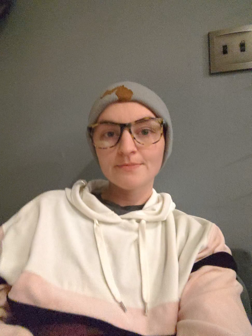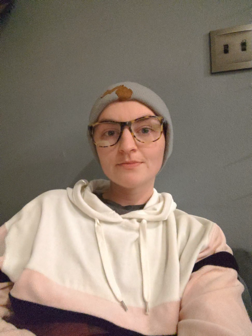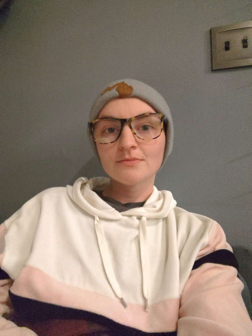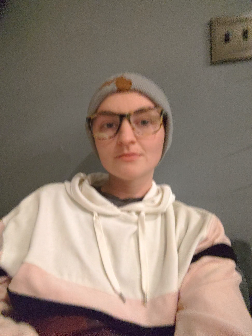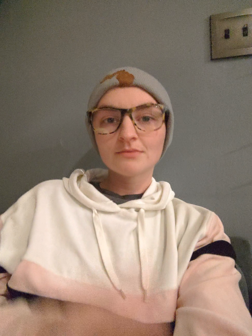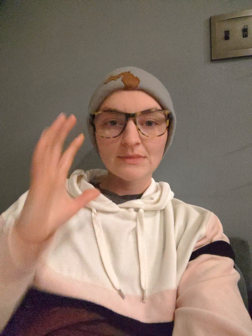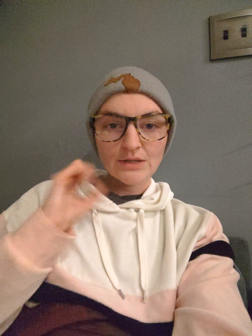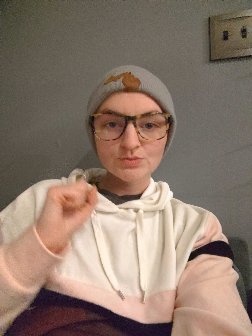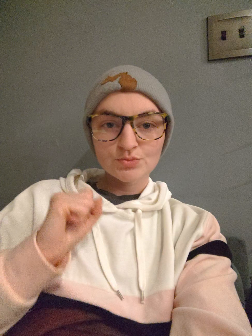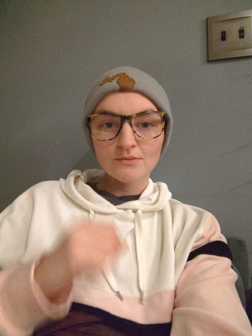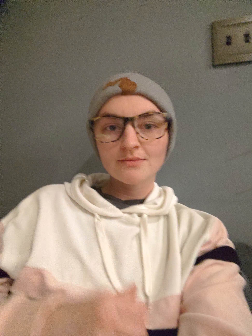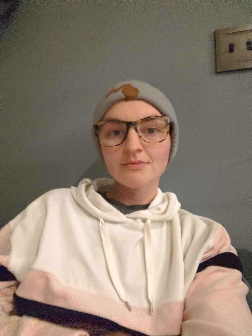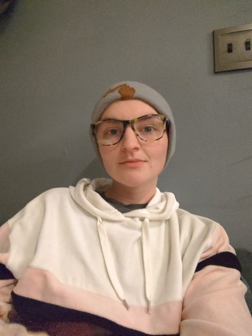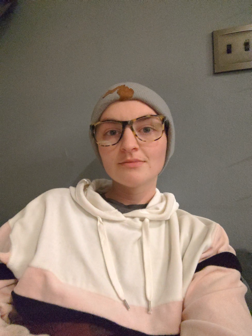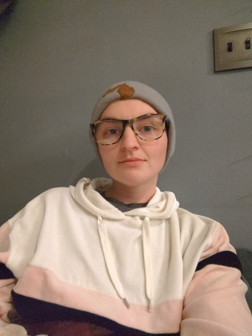loud